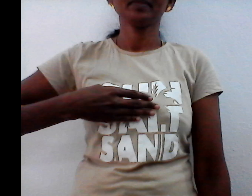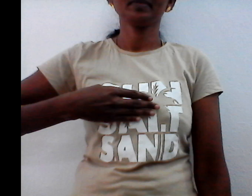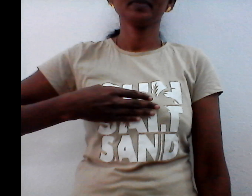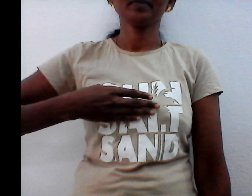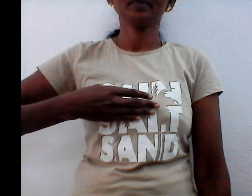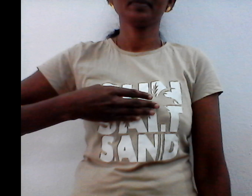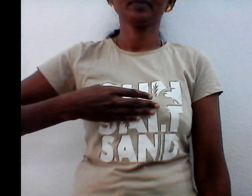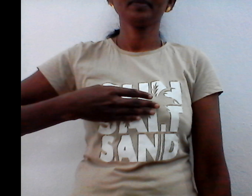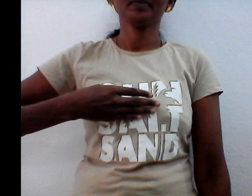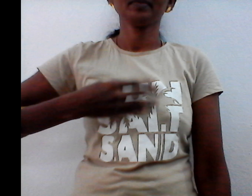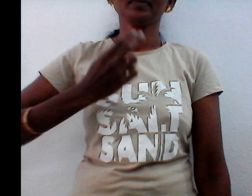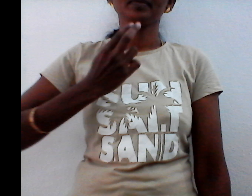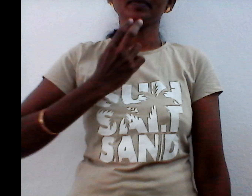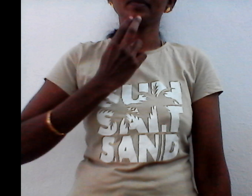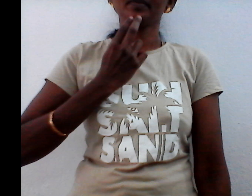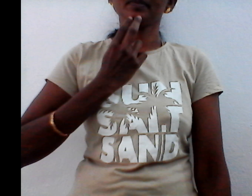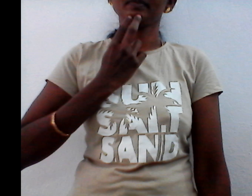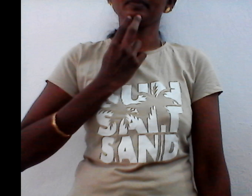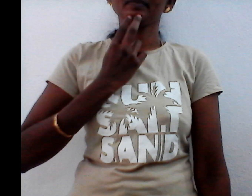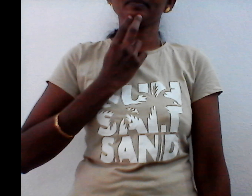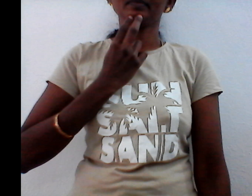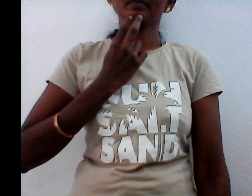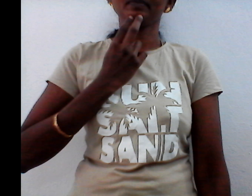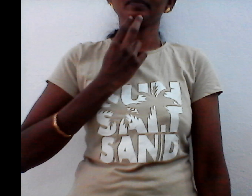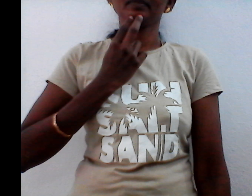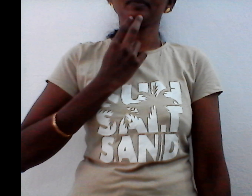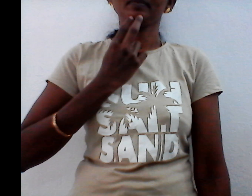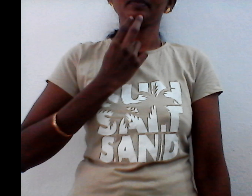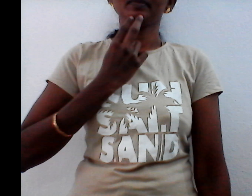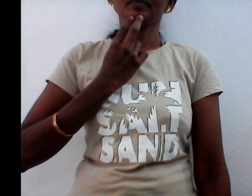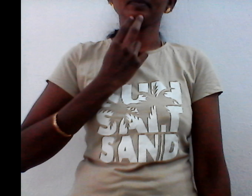അഃ